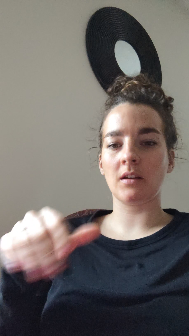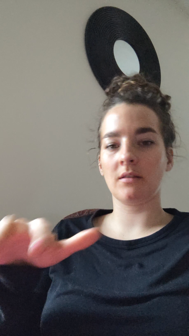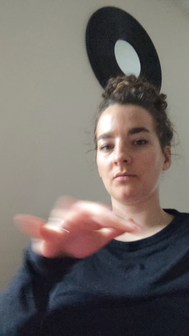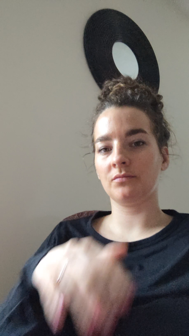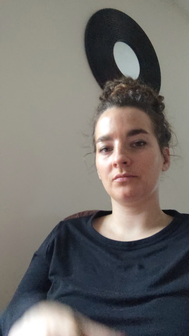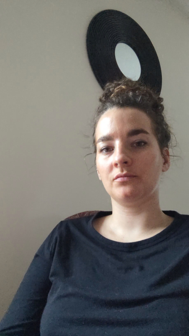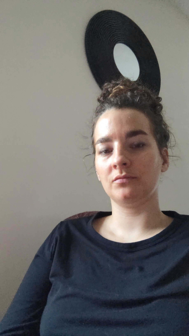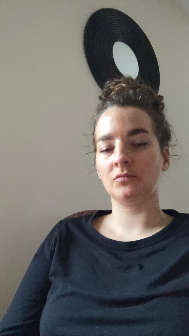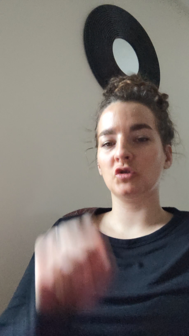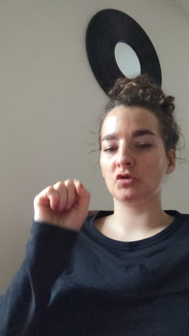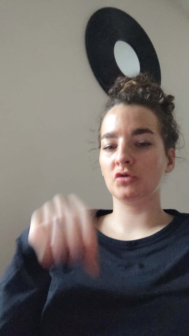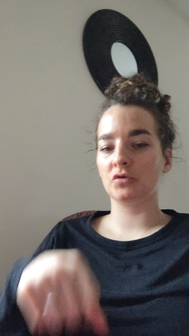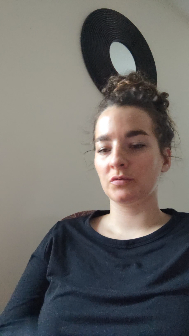could